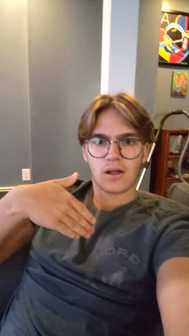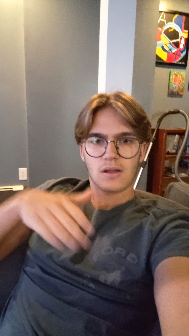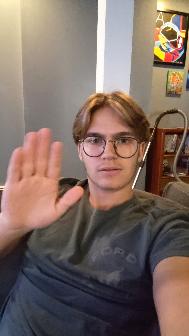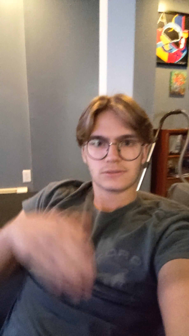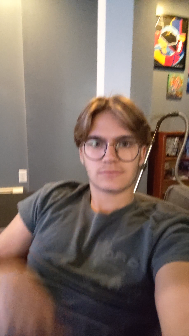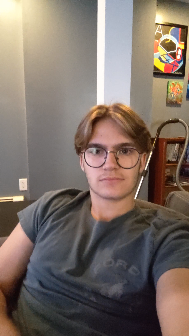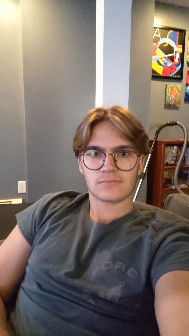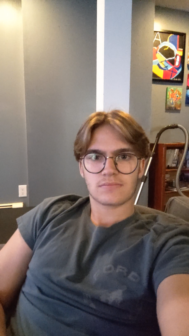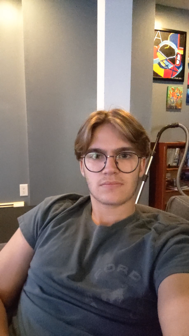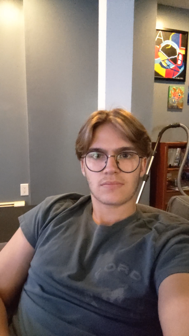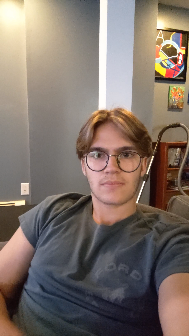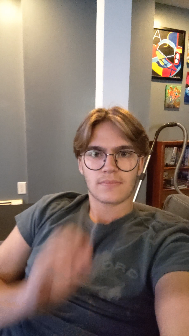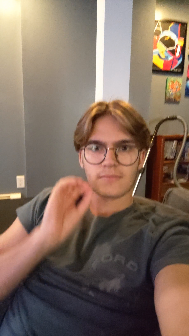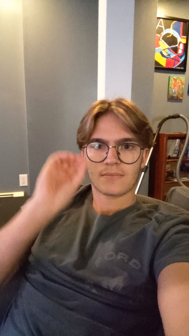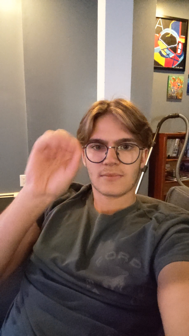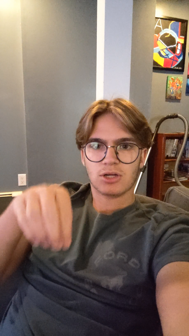put